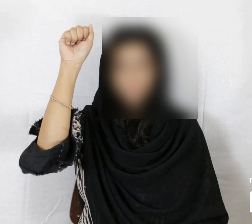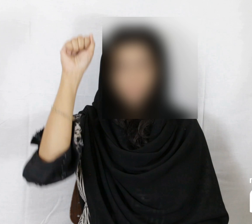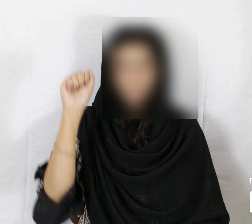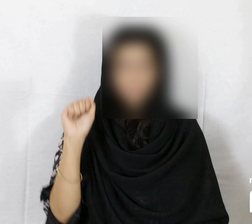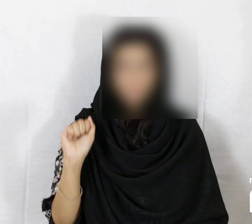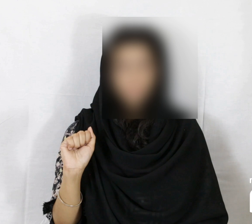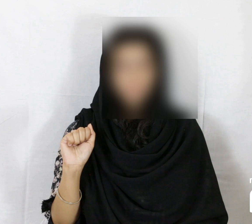آ